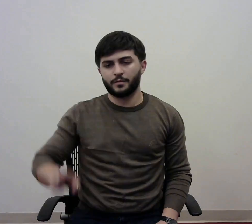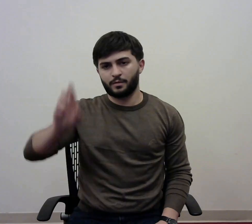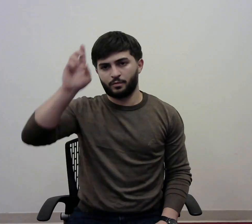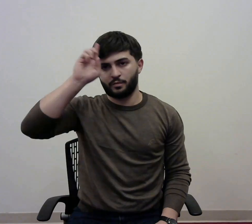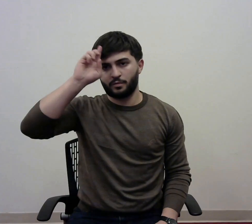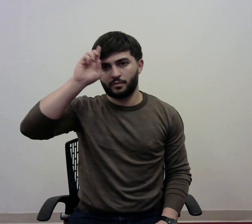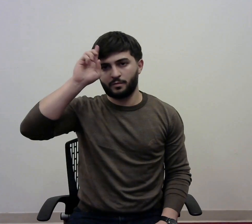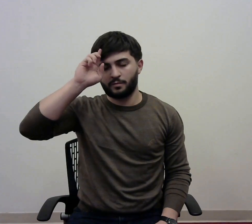dövlət